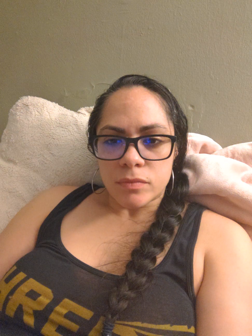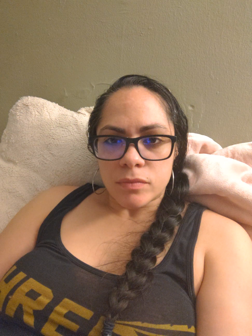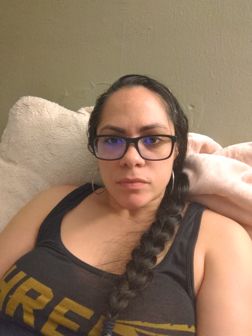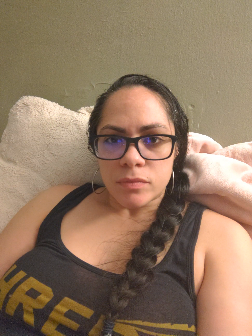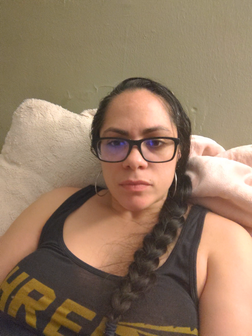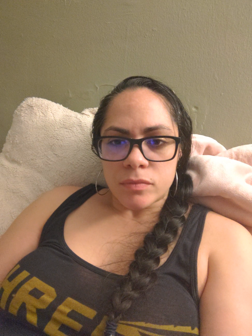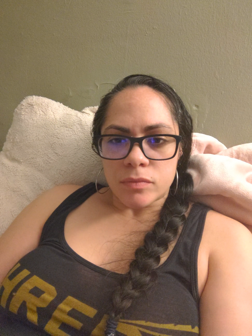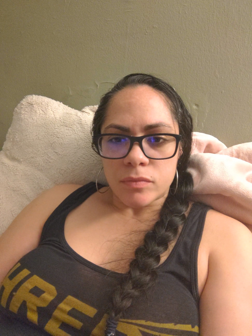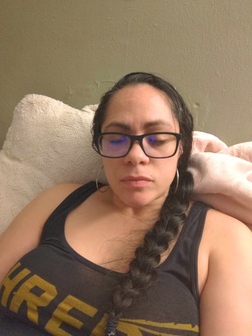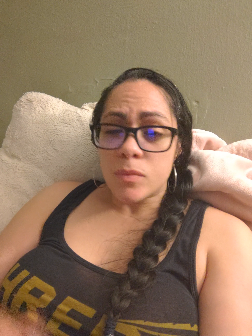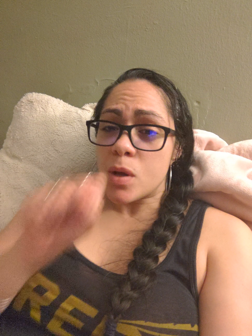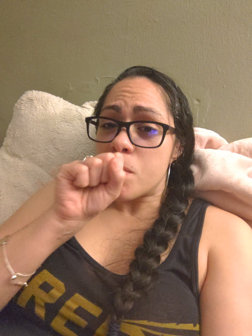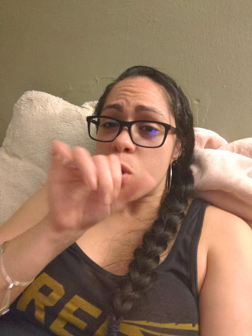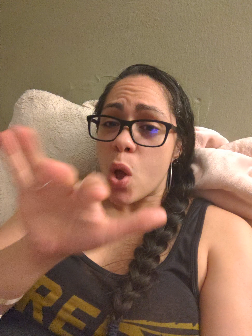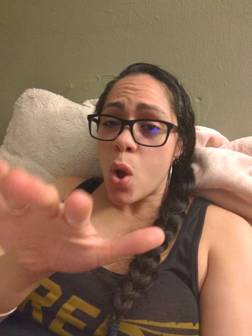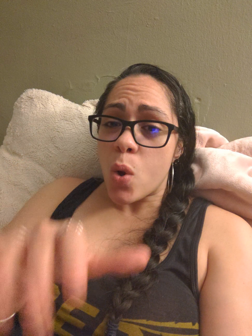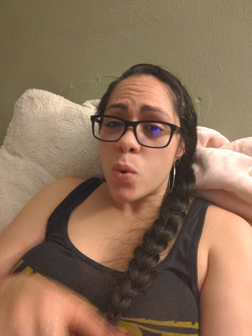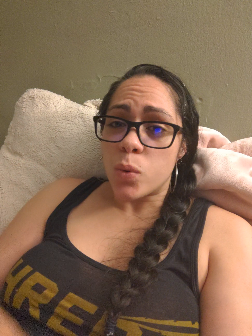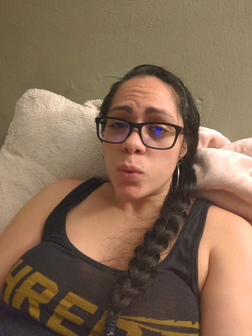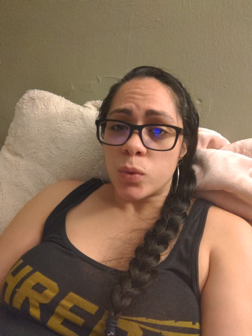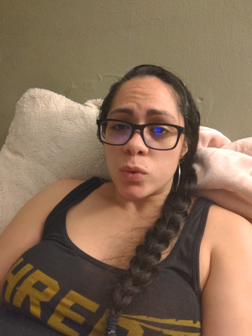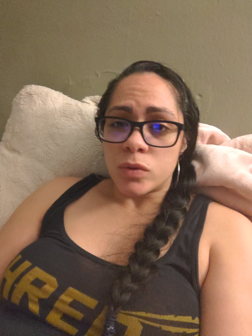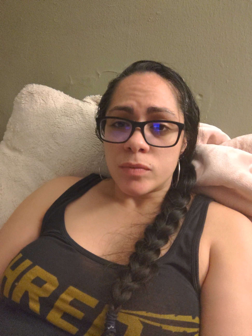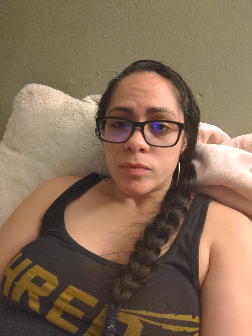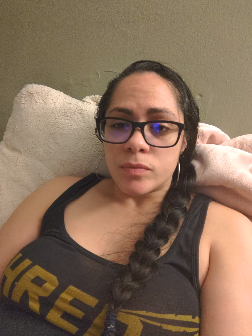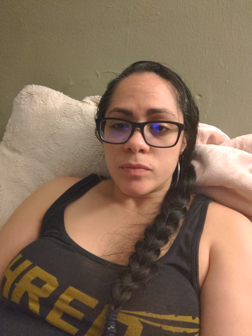blow